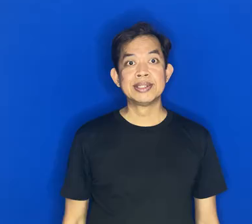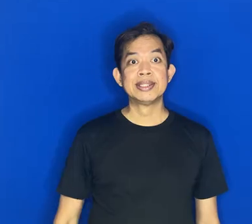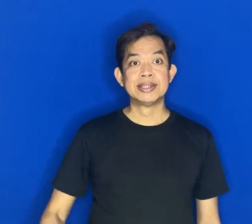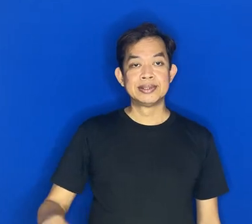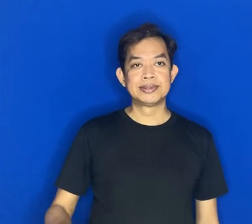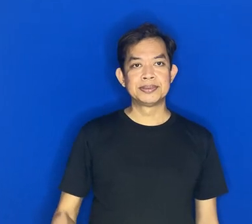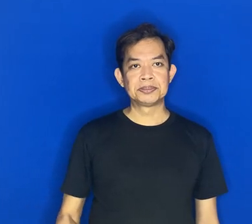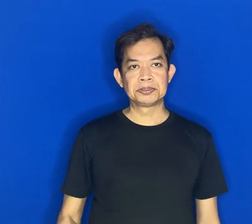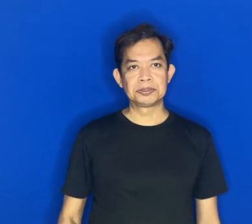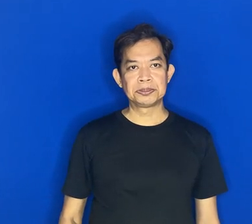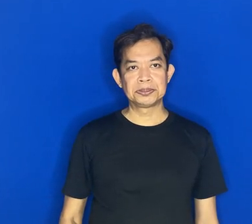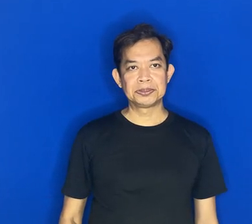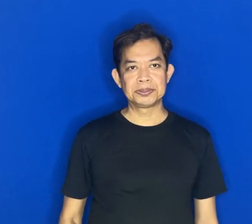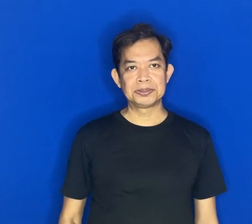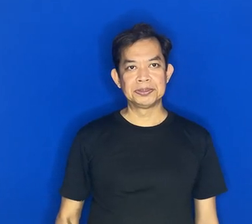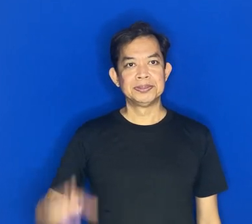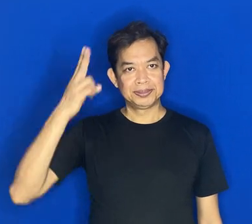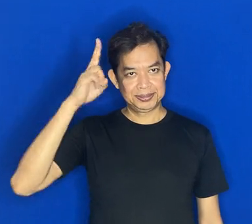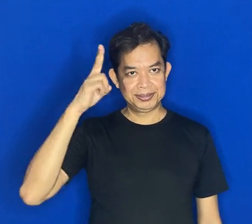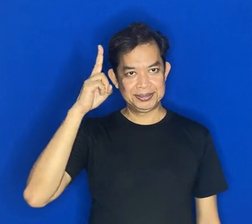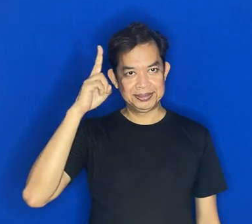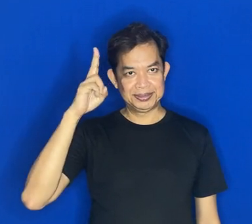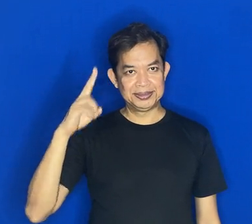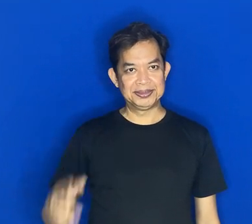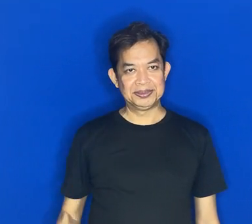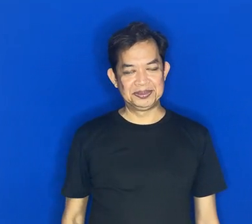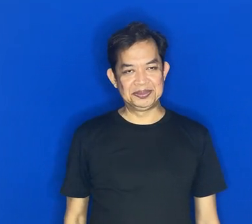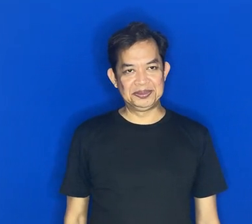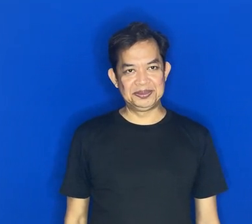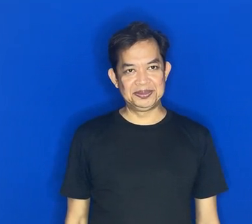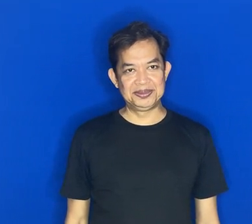parents